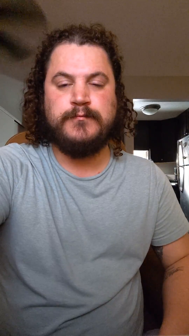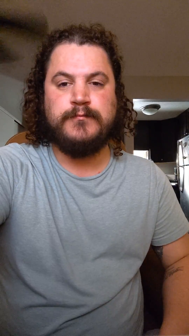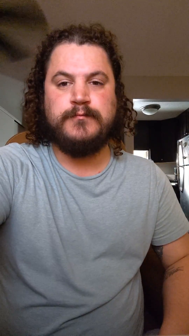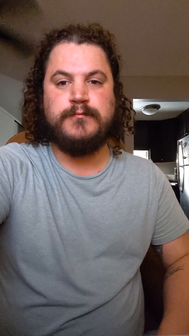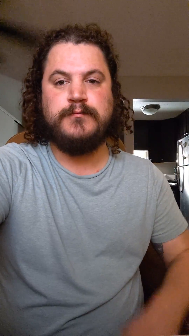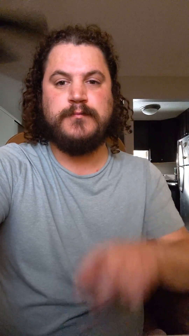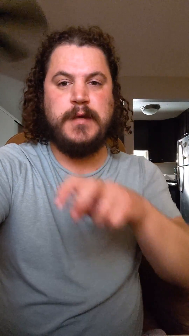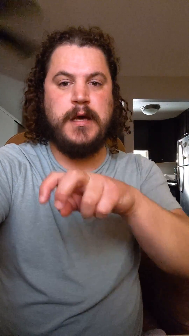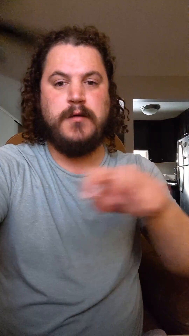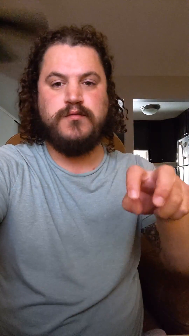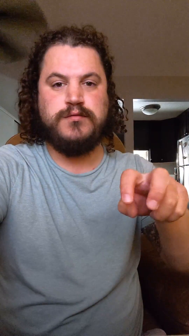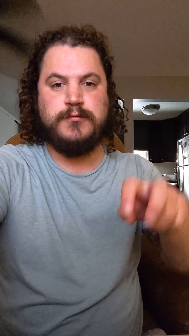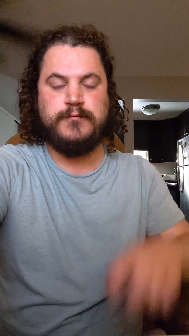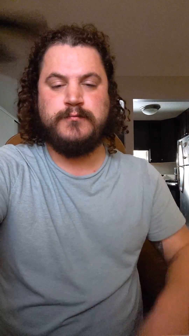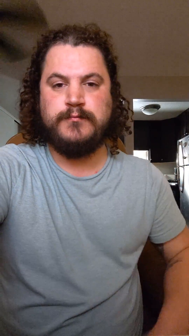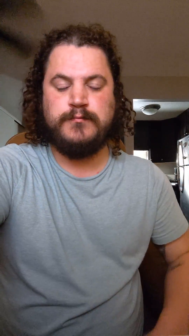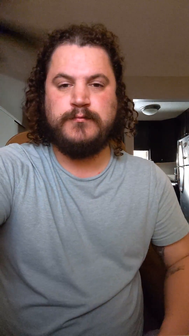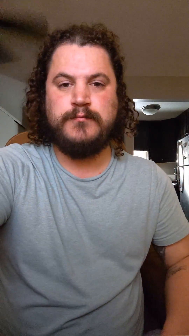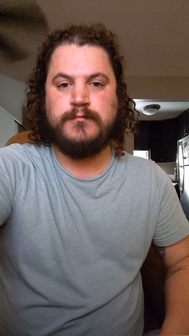couch